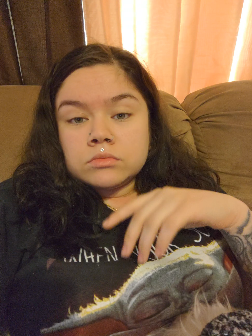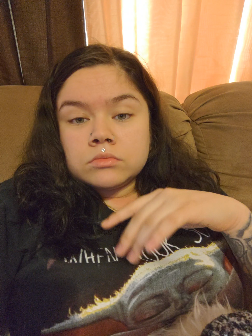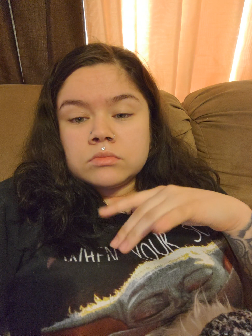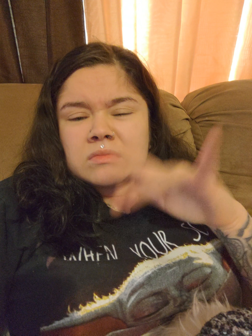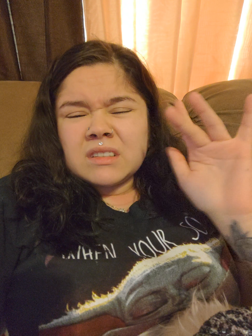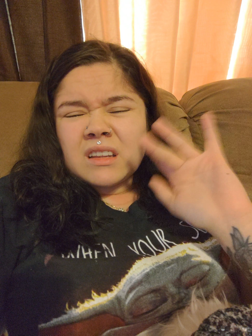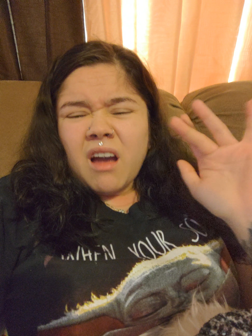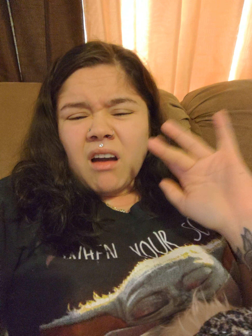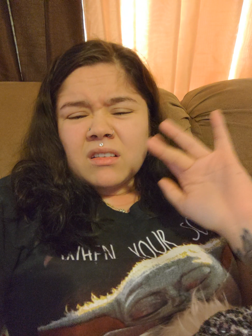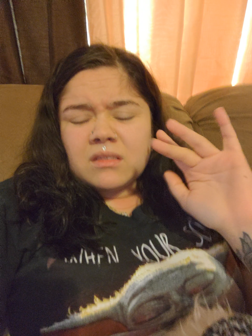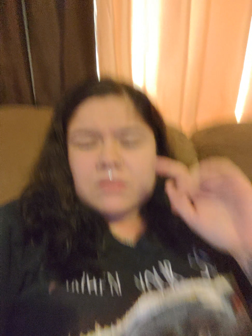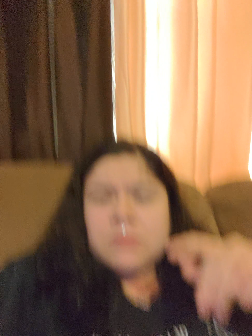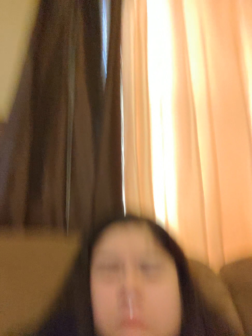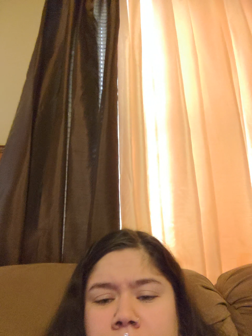yucky